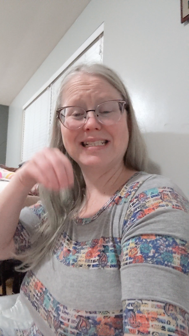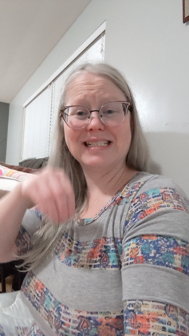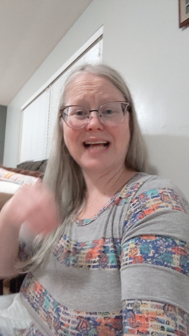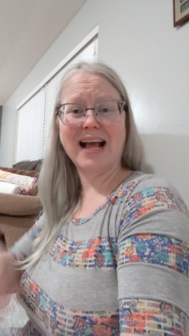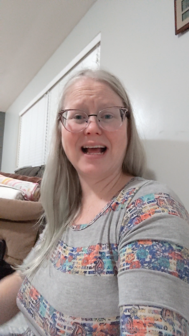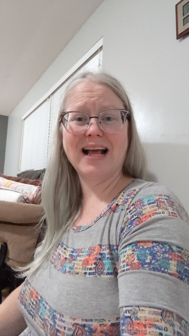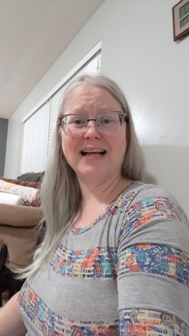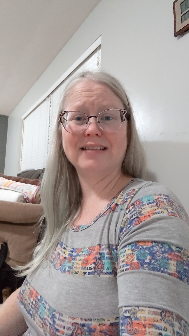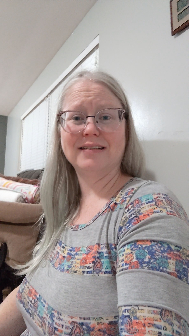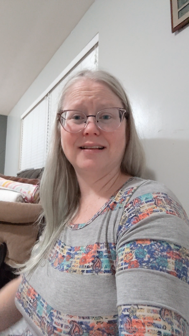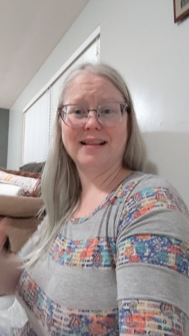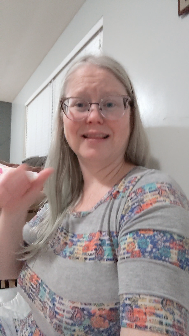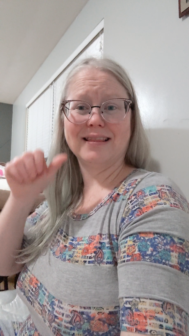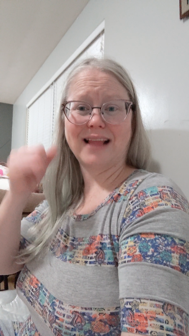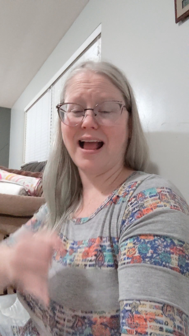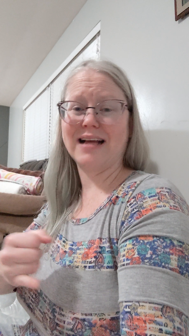last